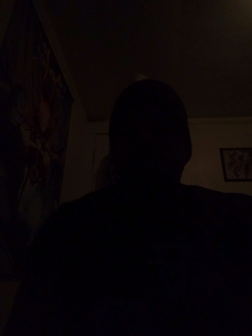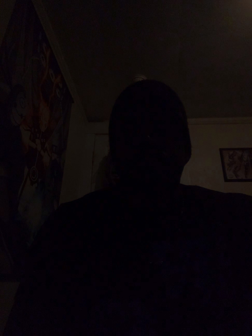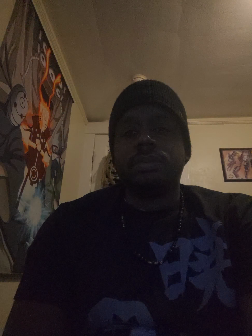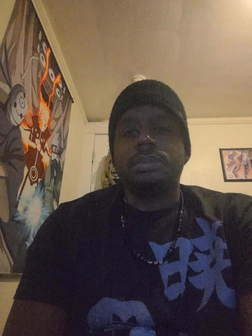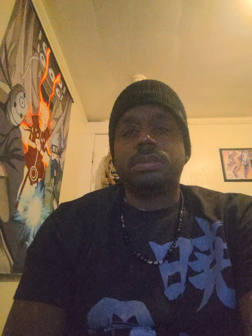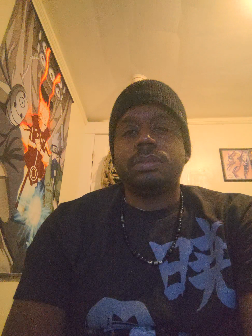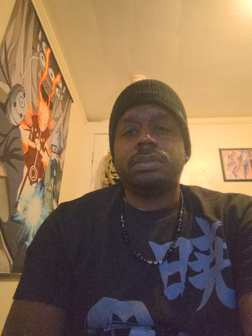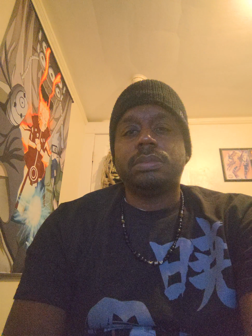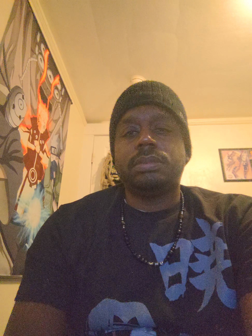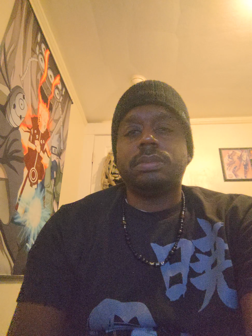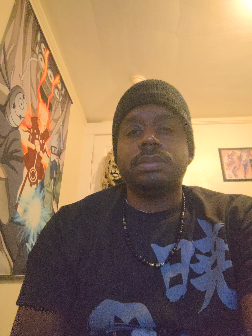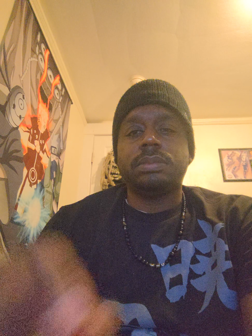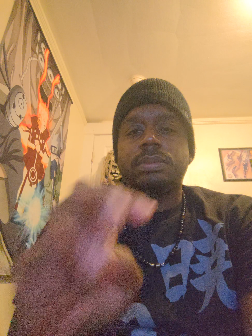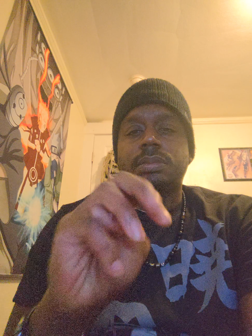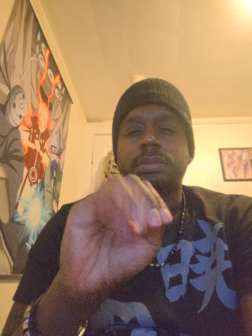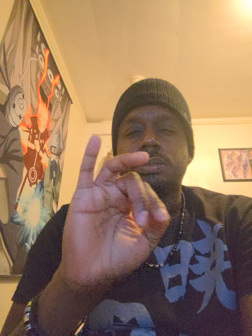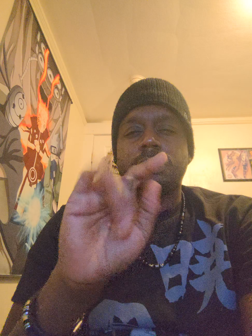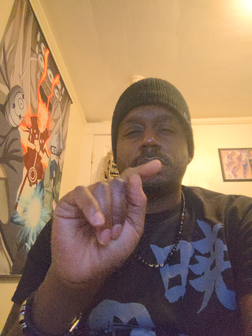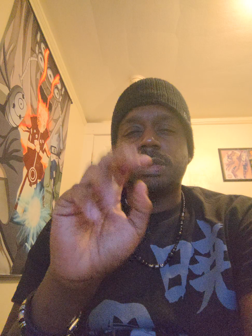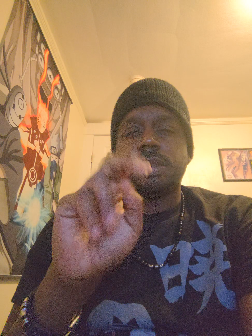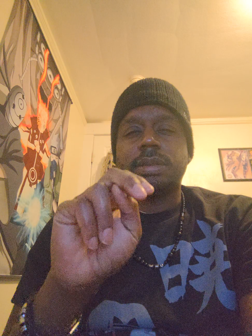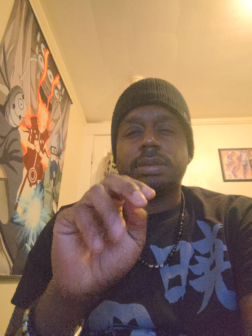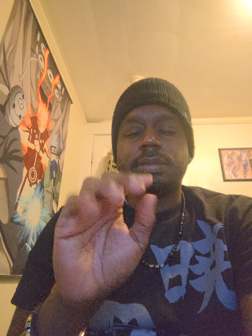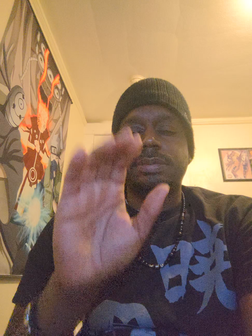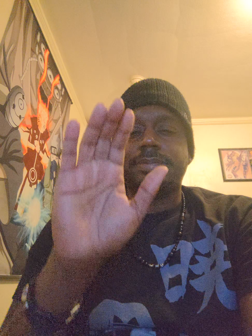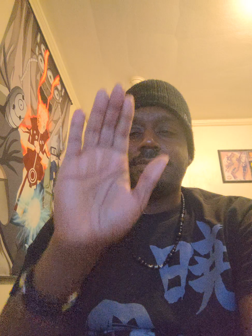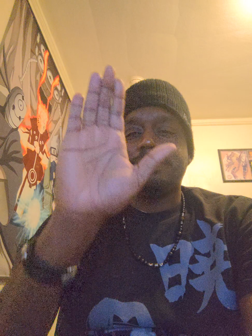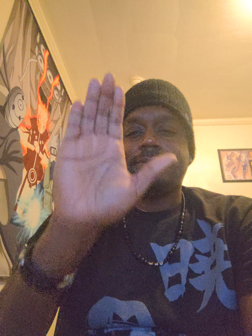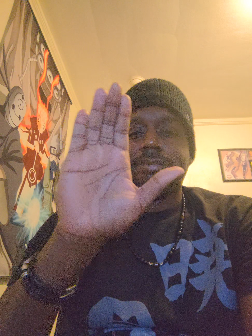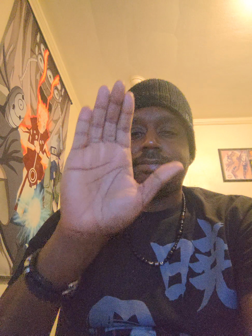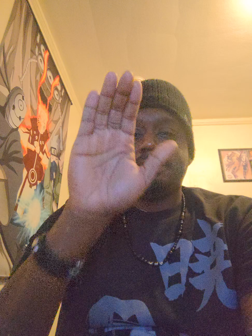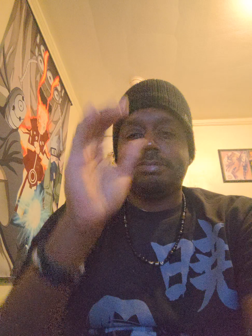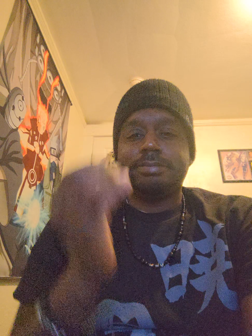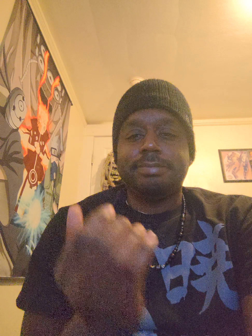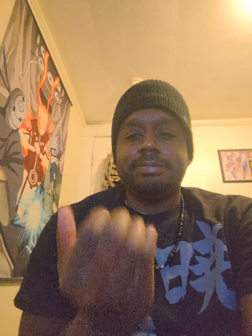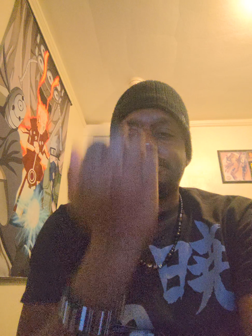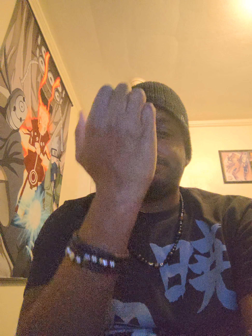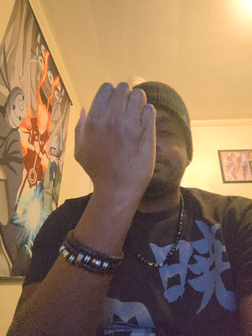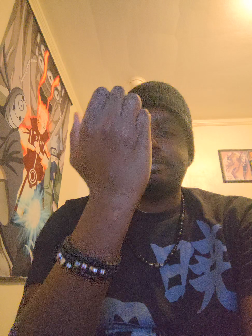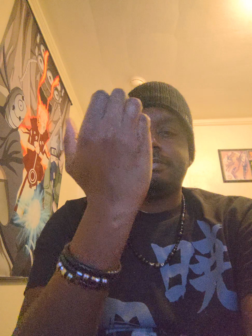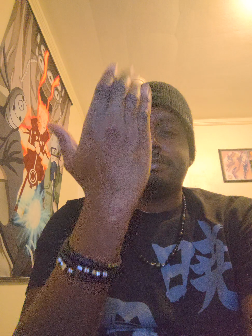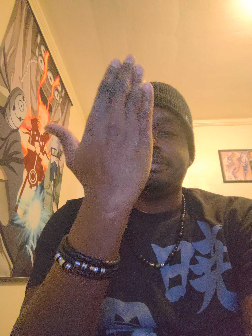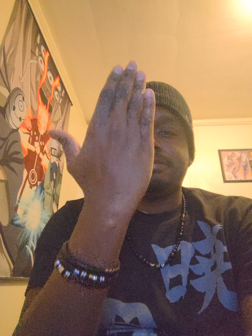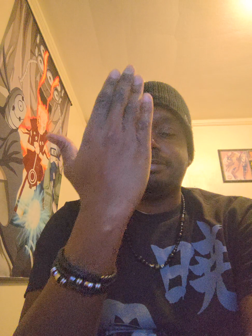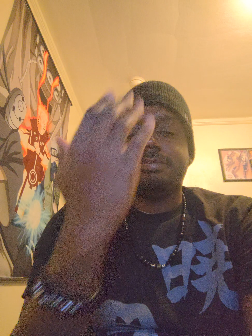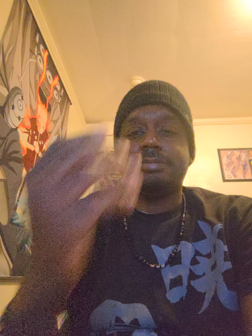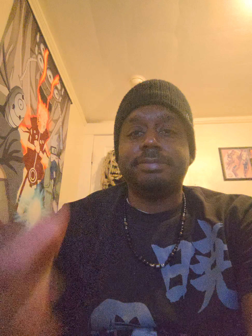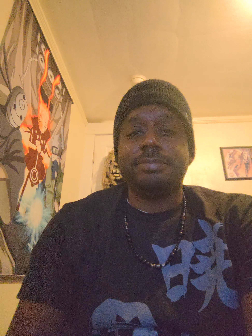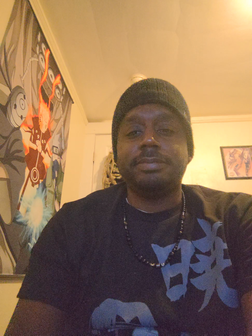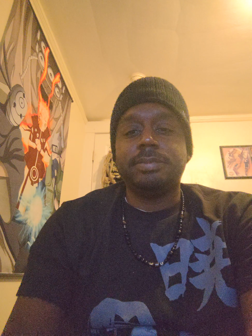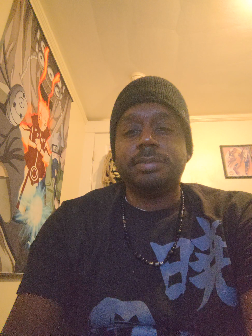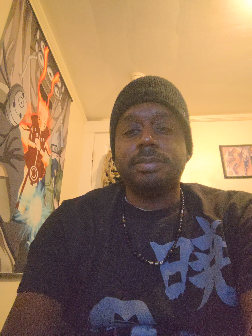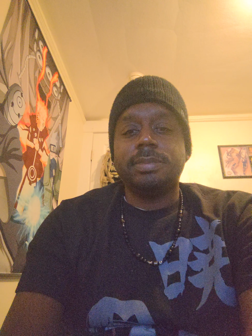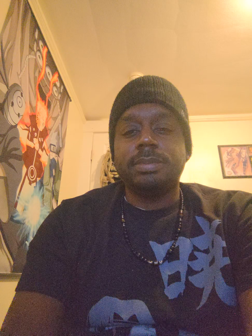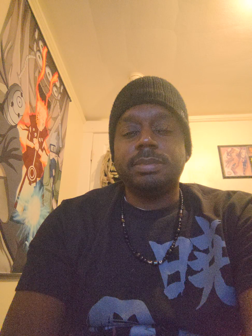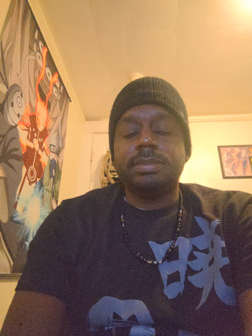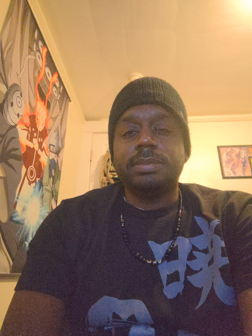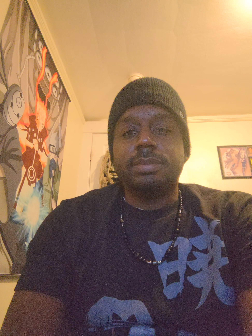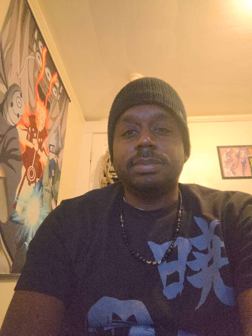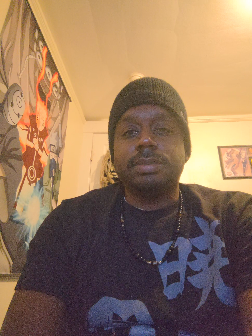mitten